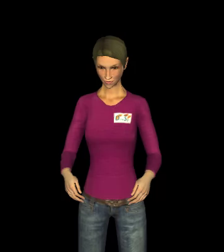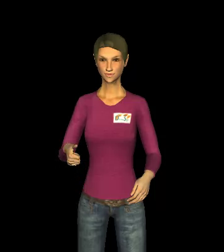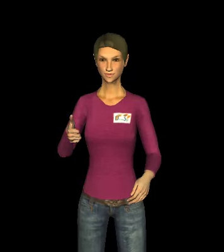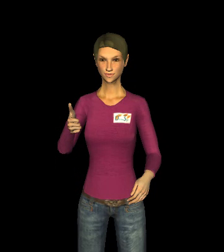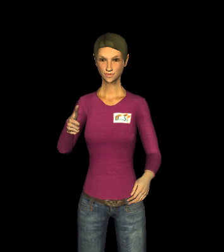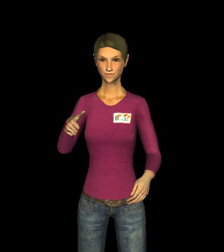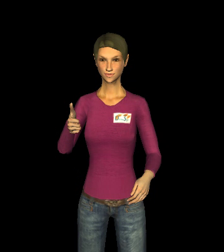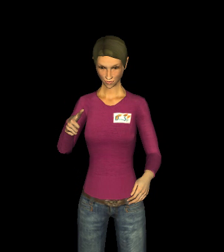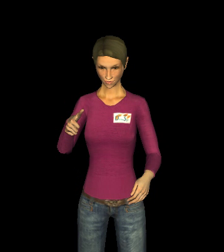أول